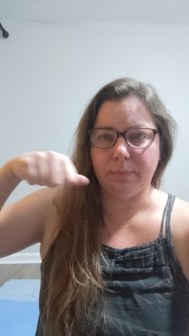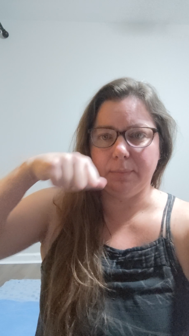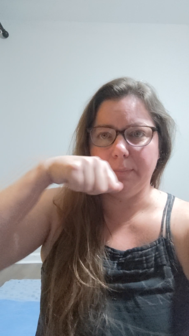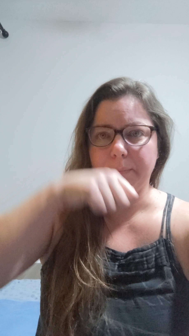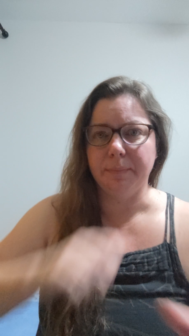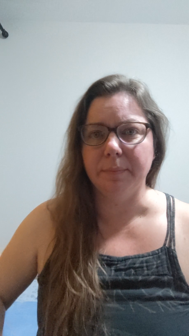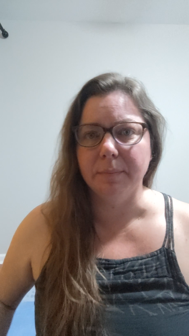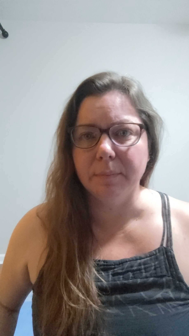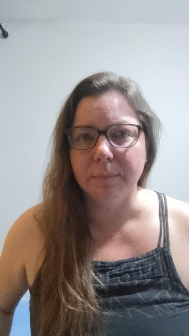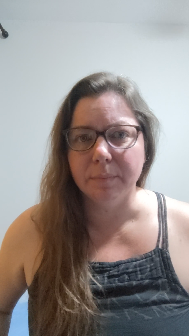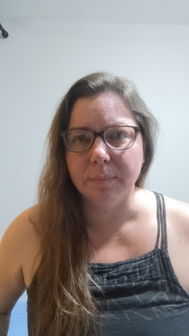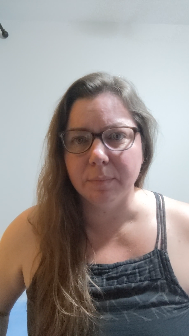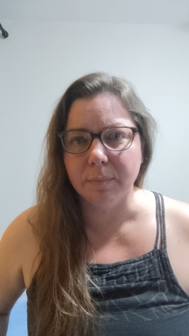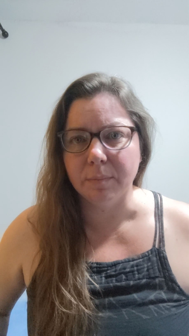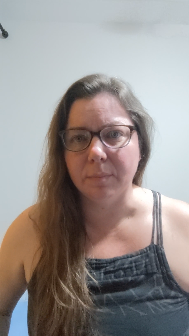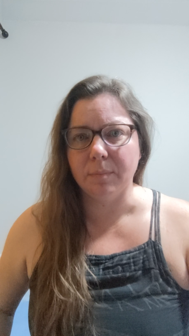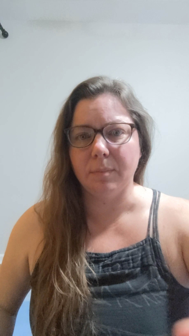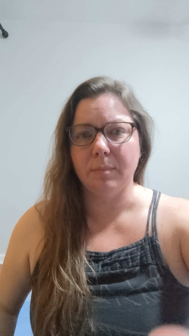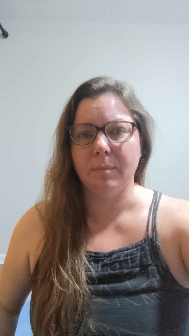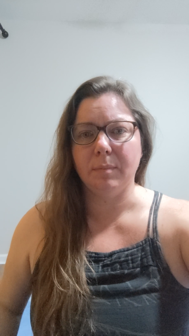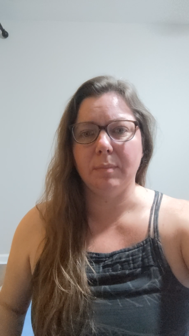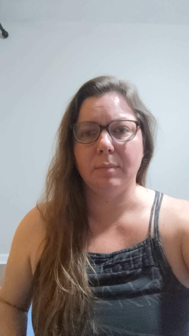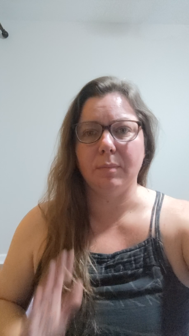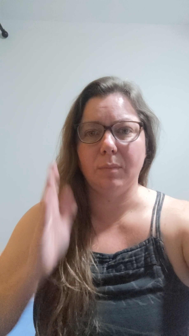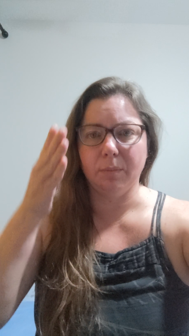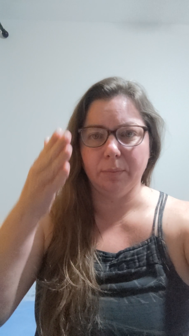over